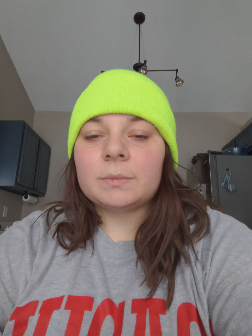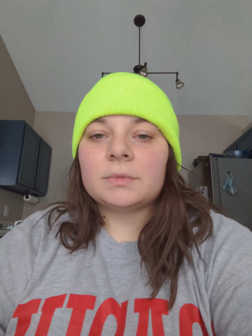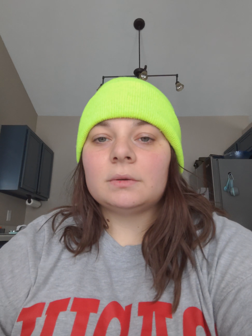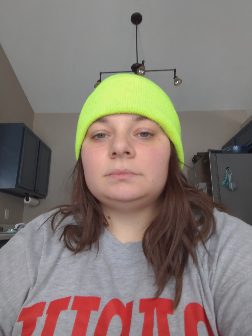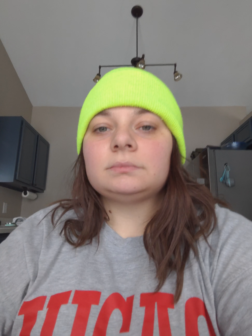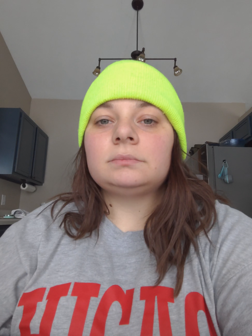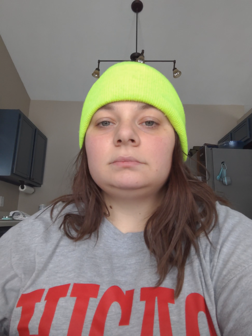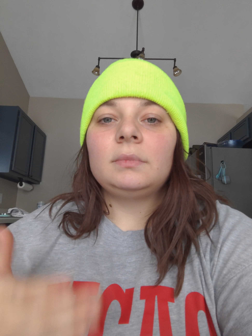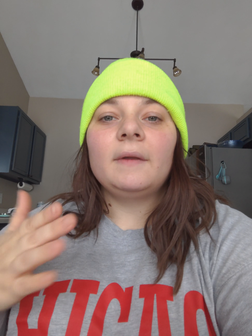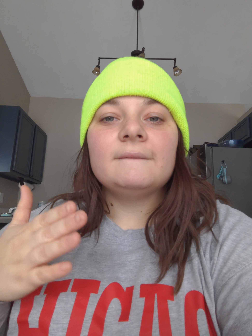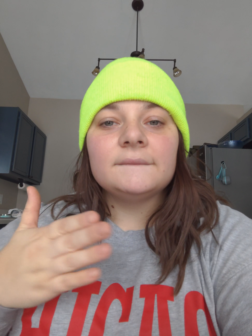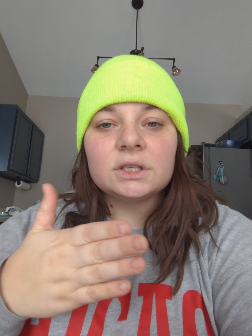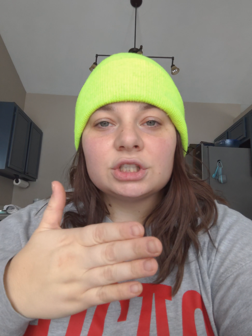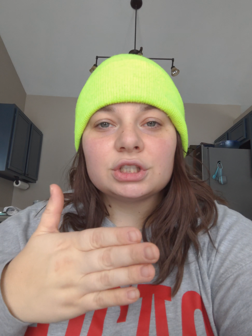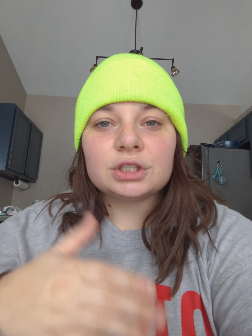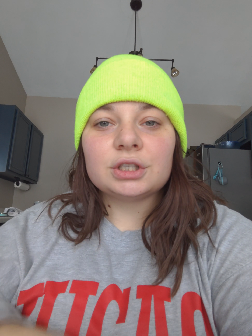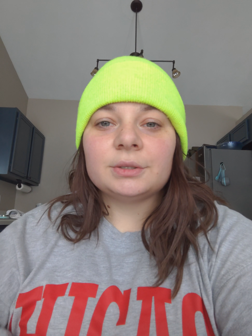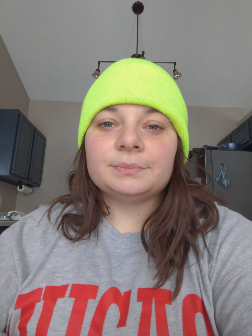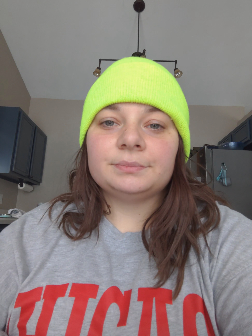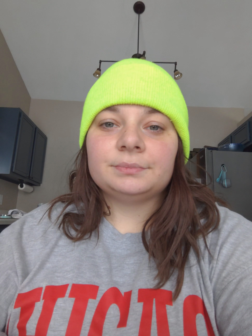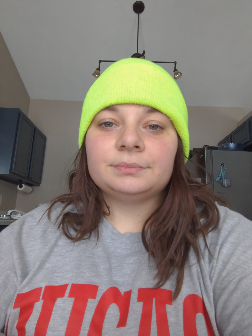fish